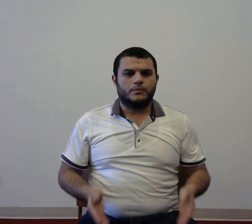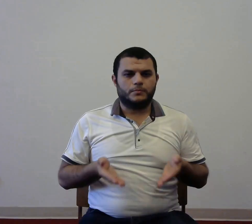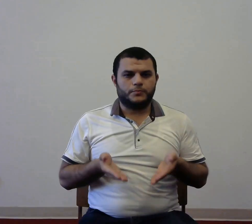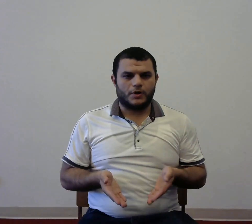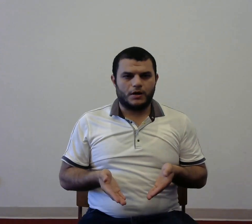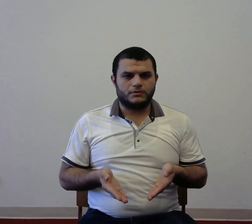burda